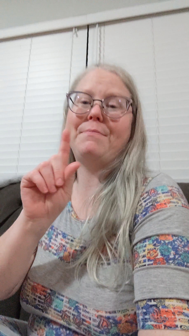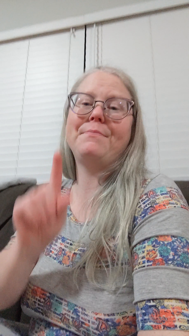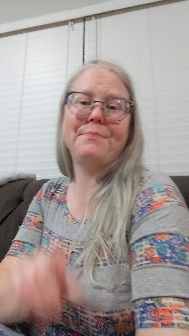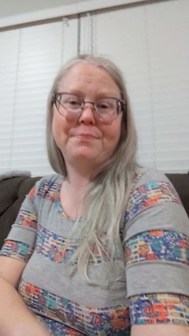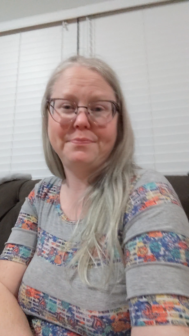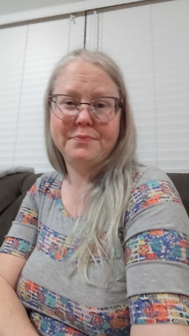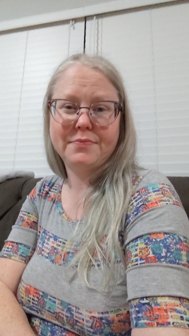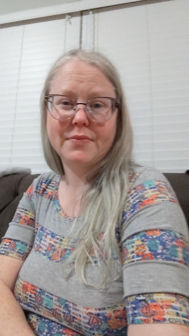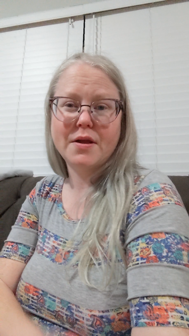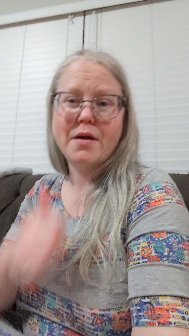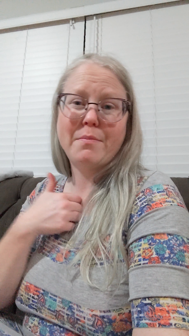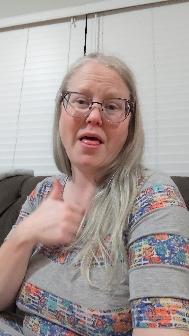bathtub